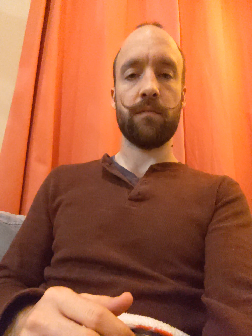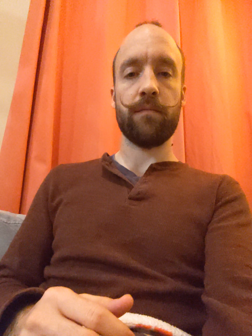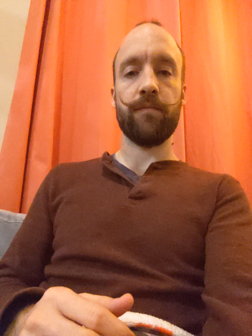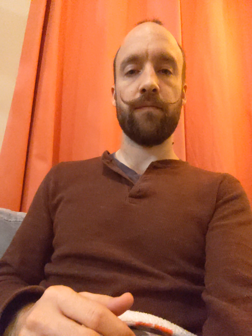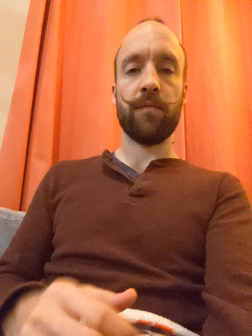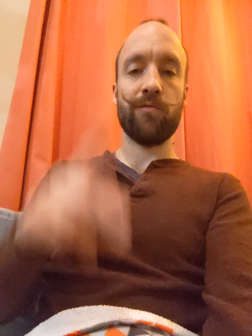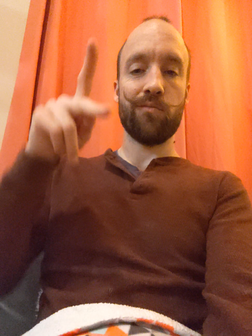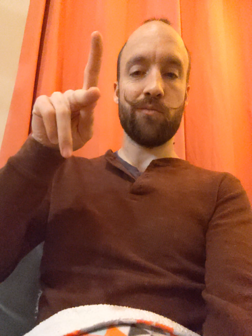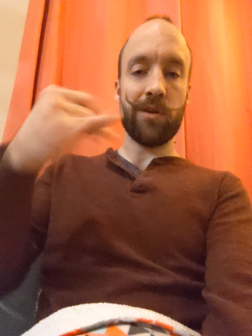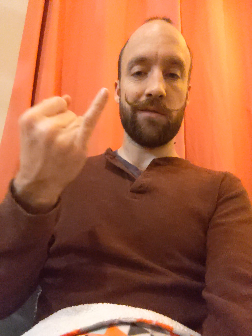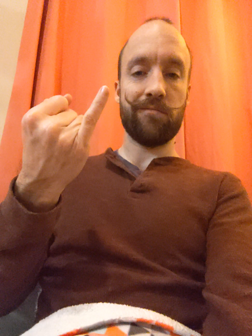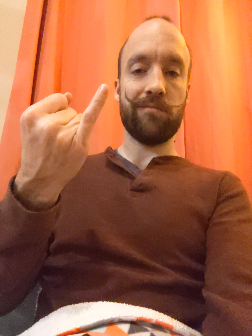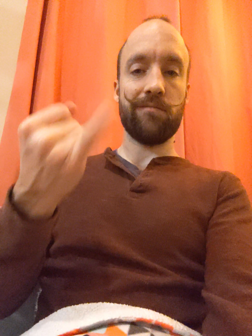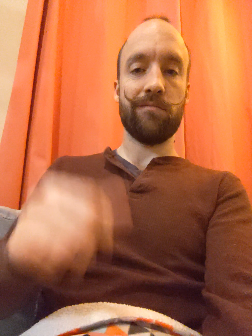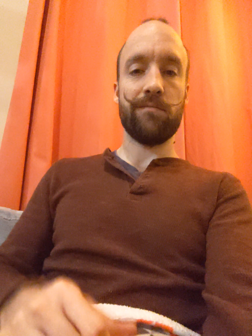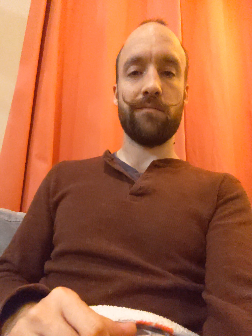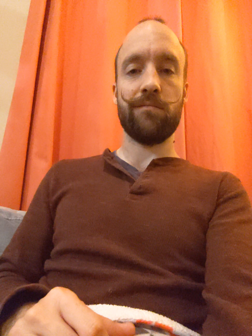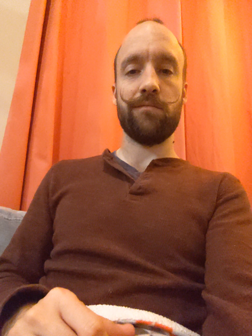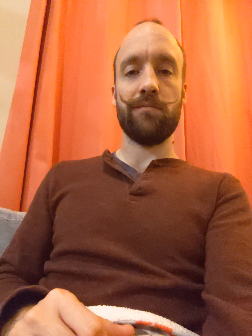pajamas